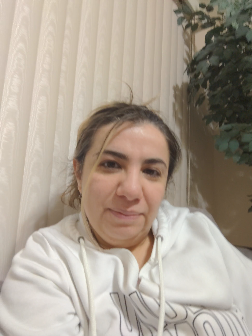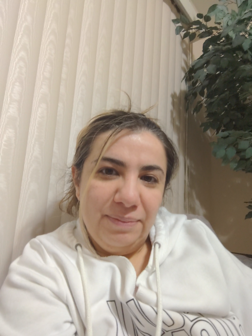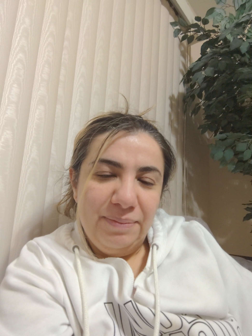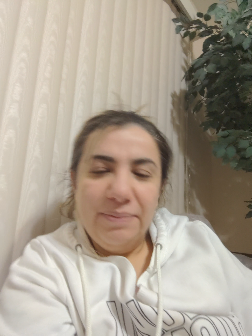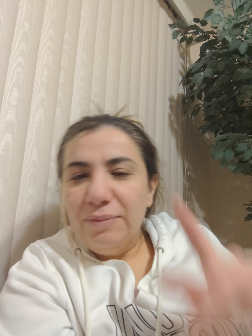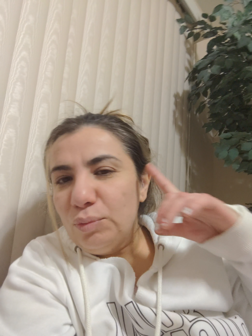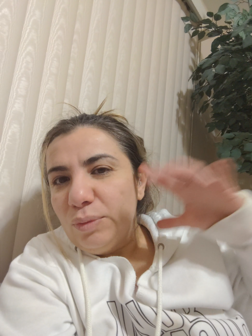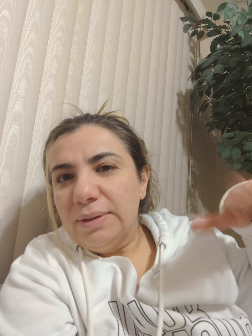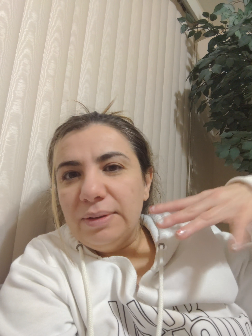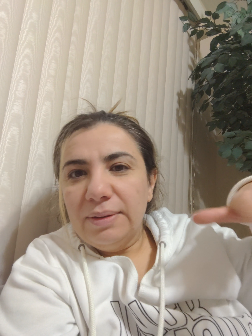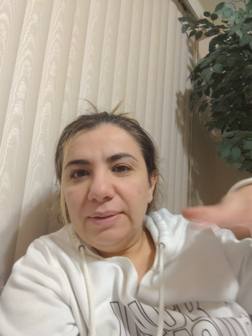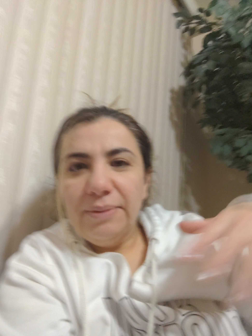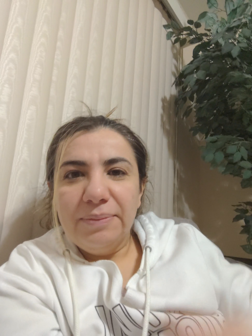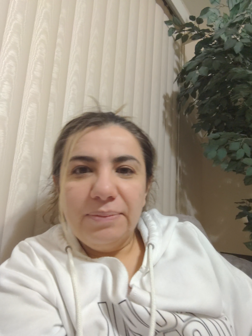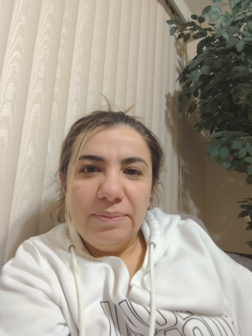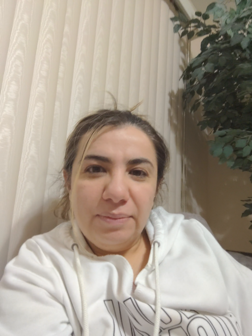loud